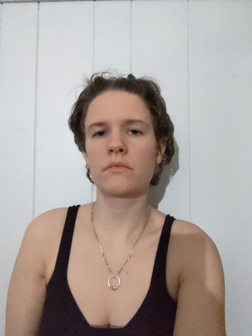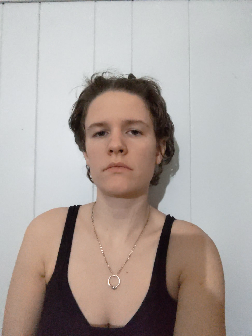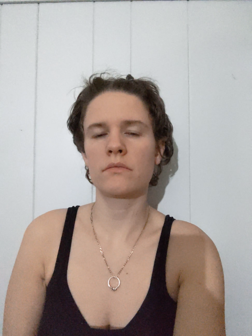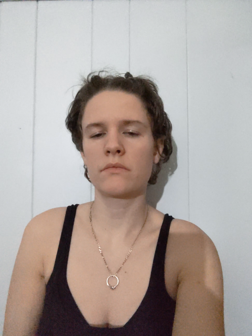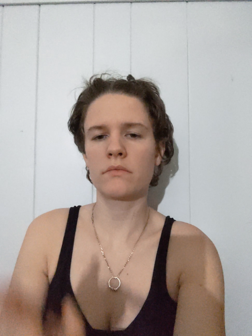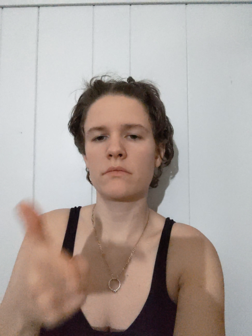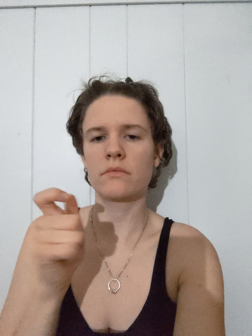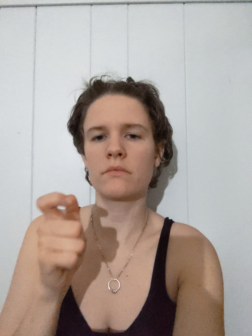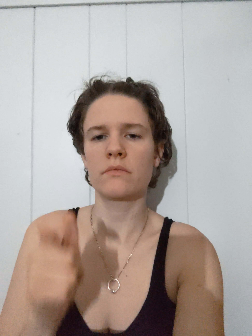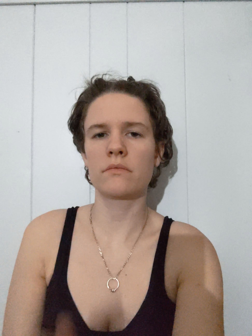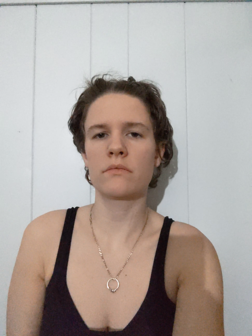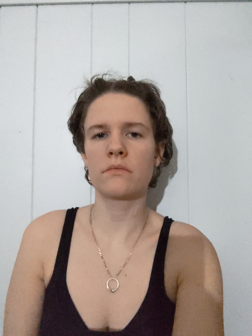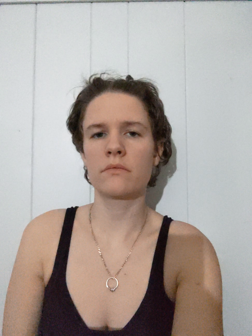fast